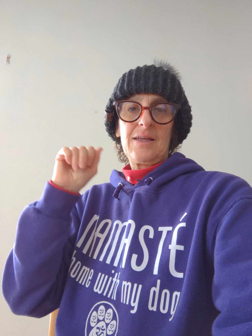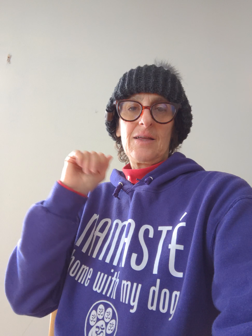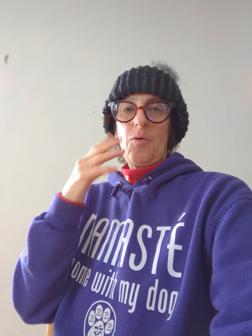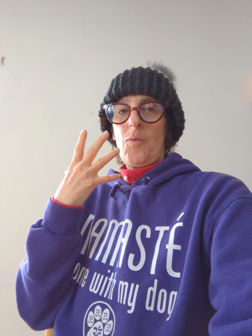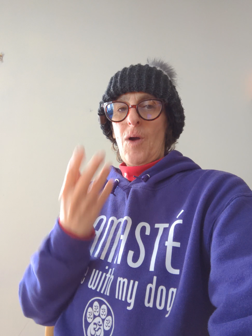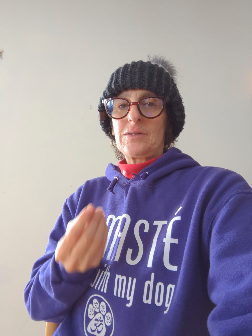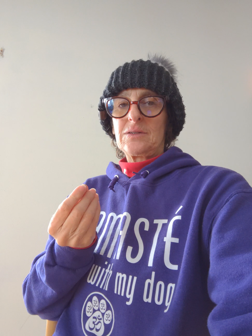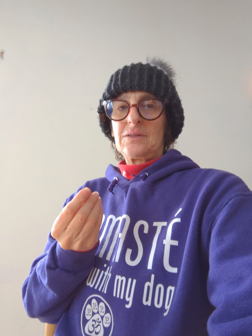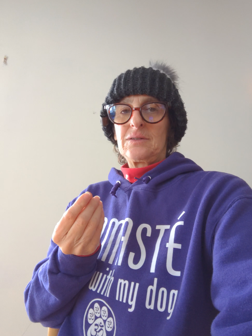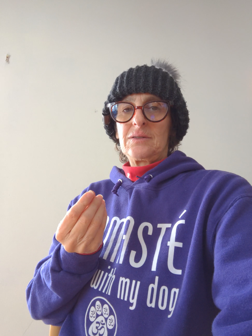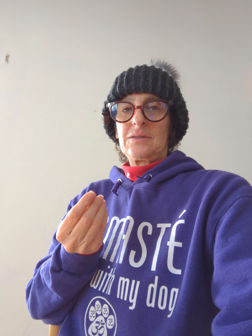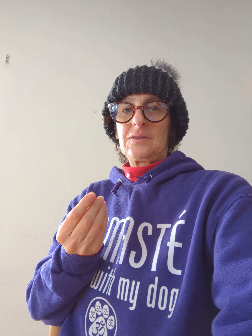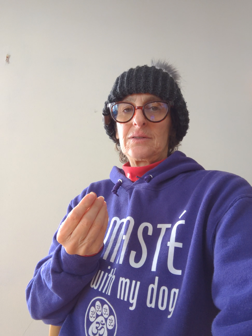wet